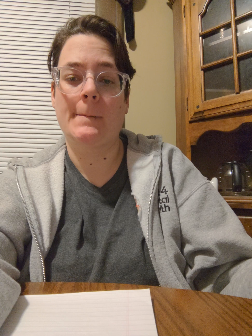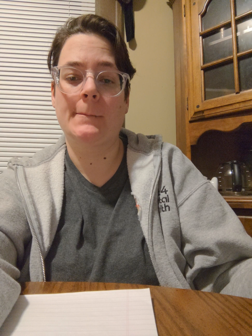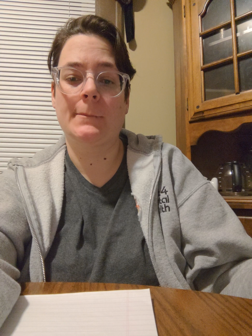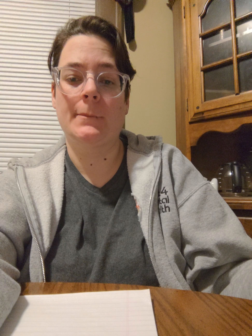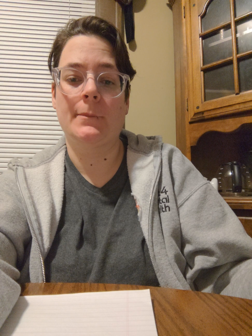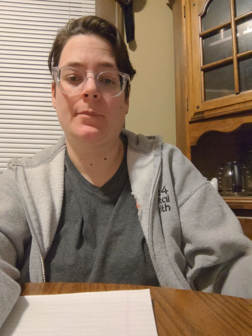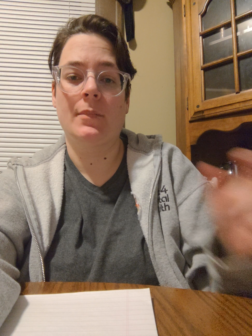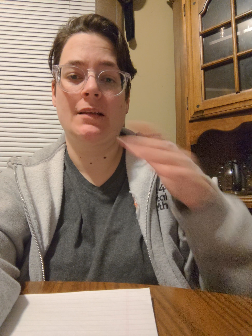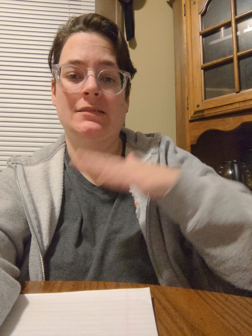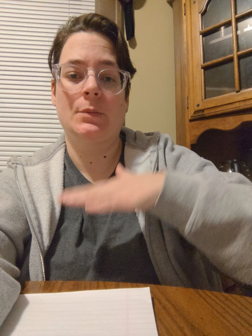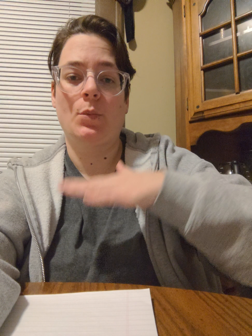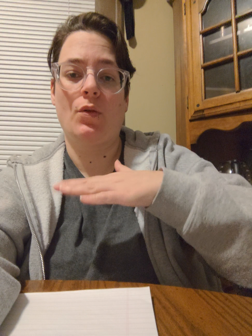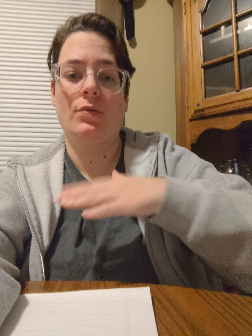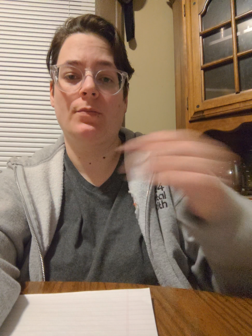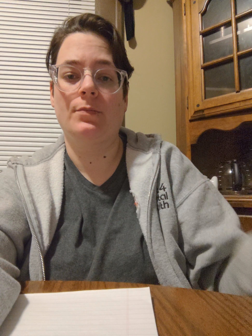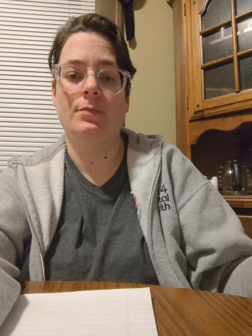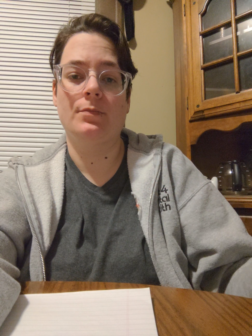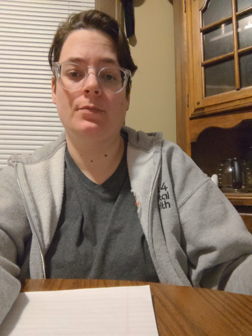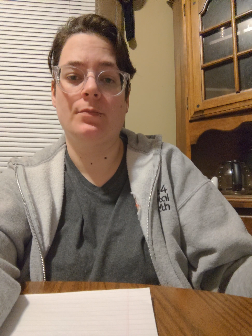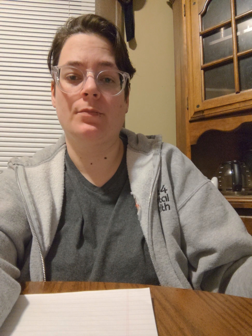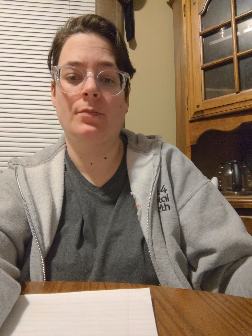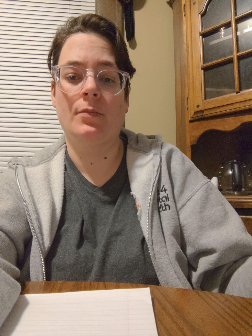table